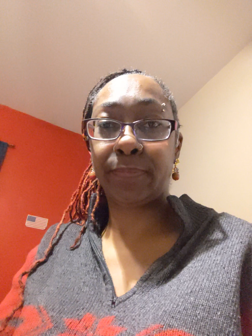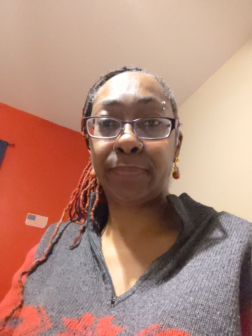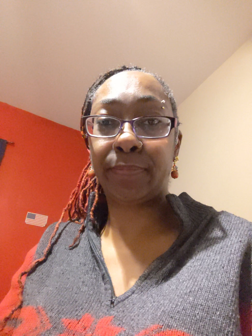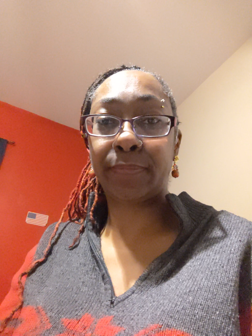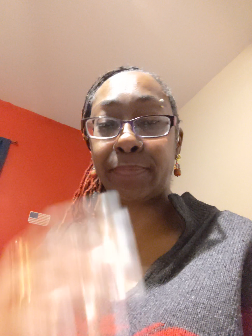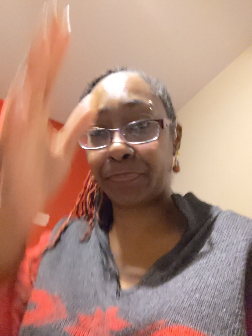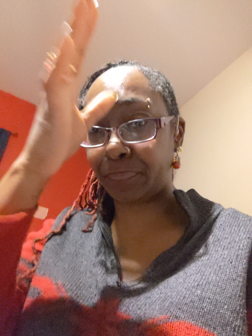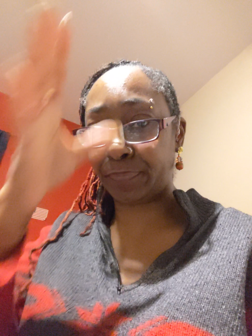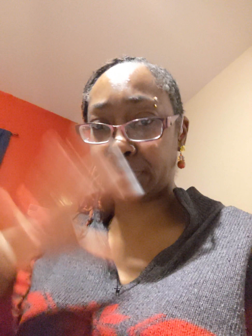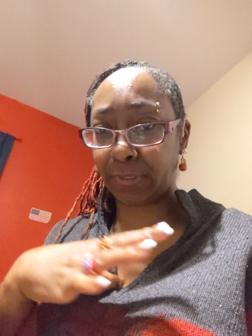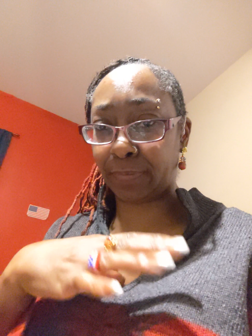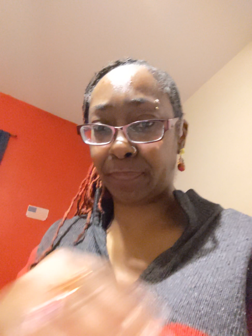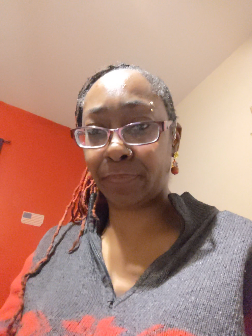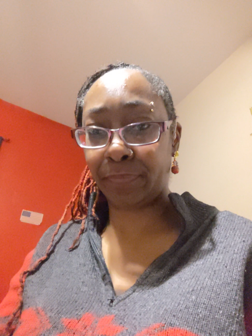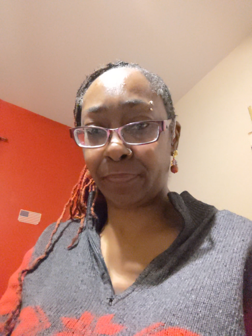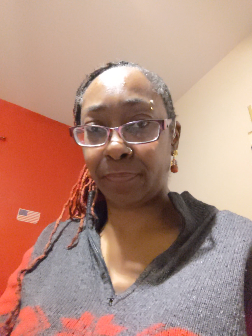man